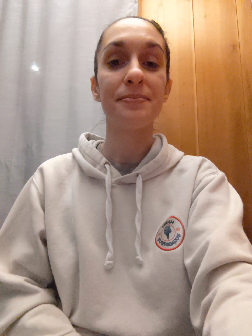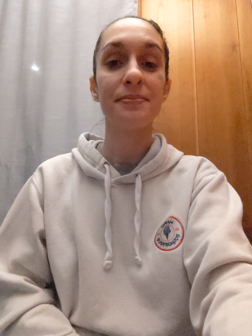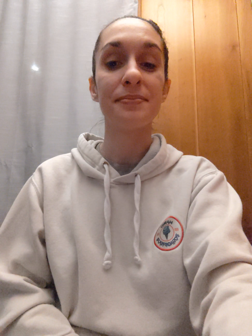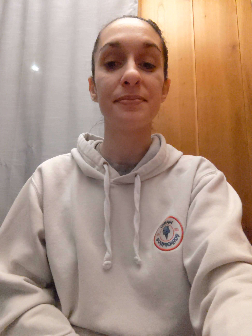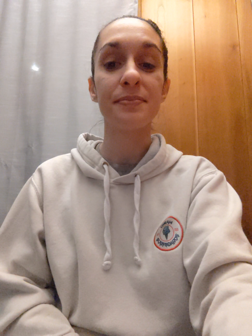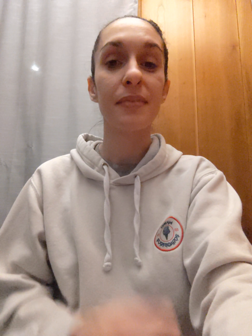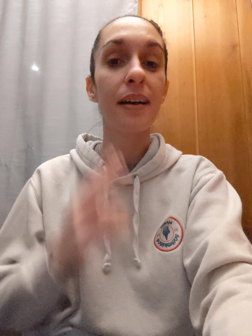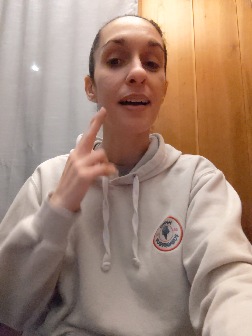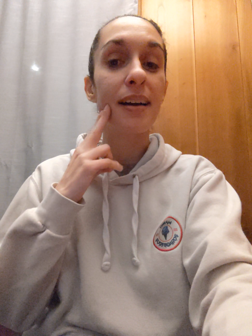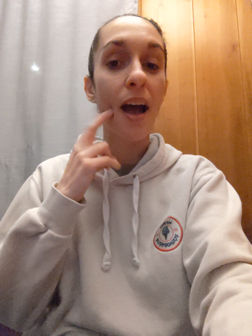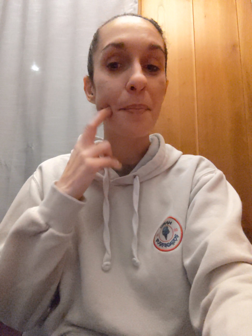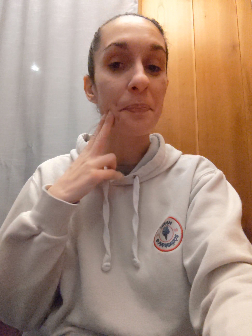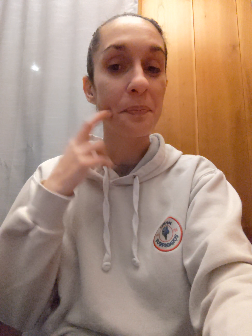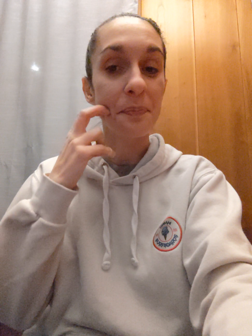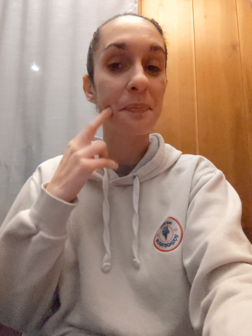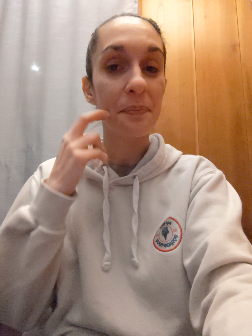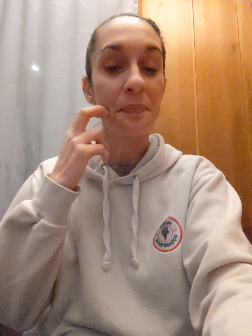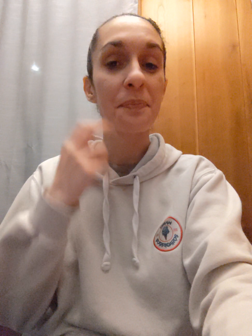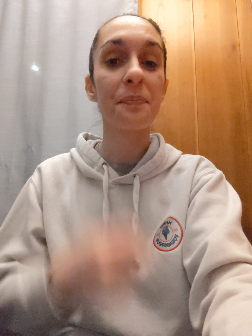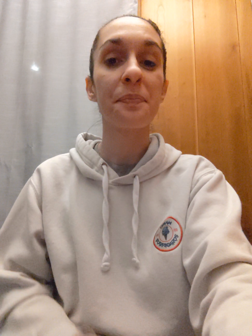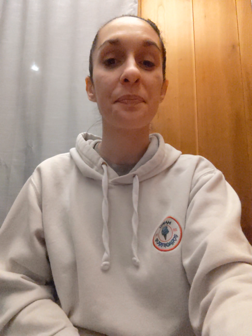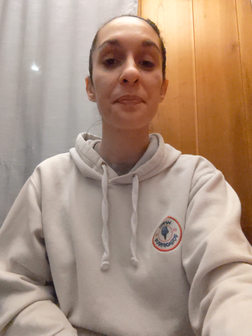gum